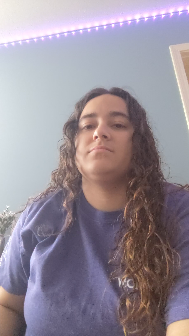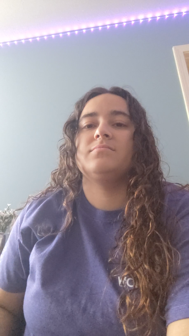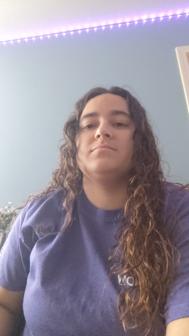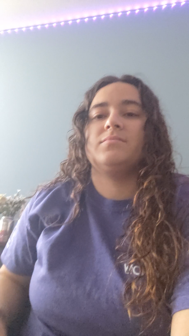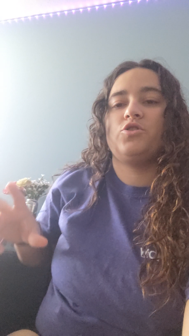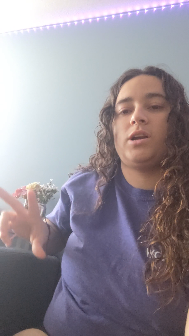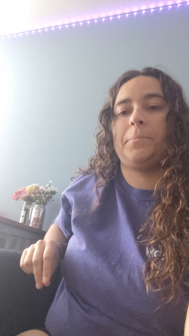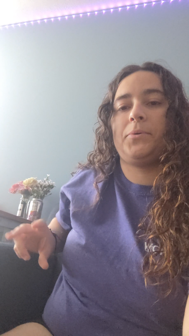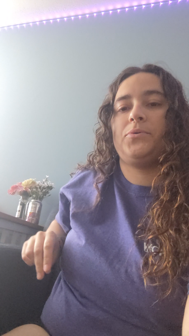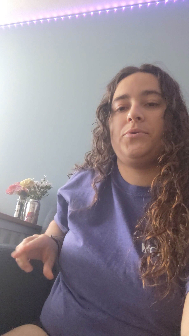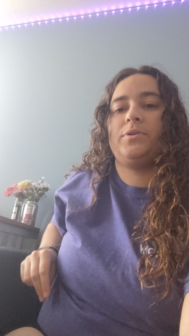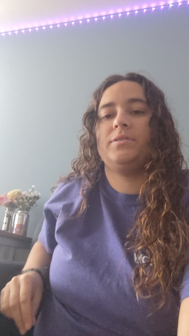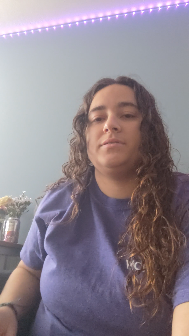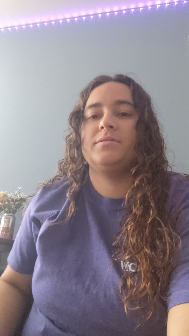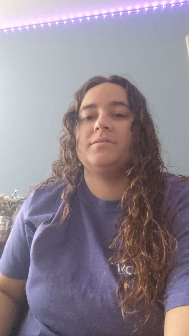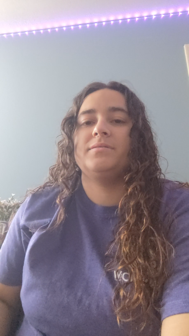diaper